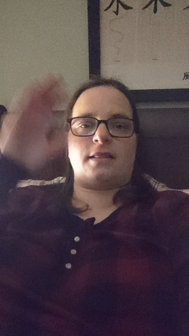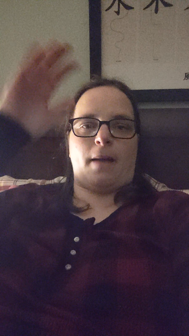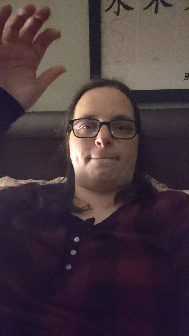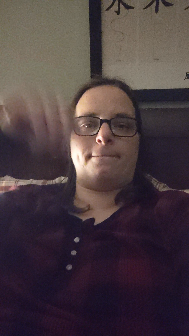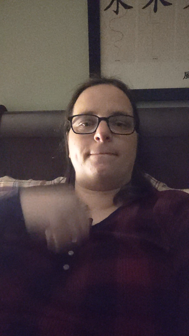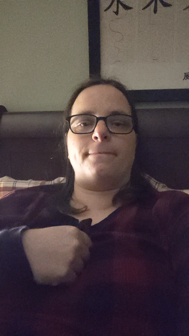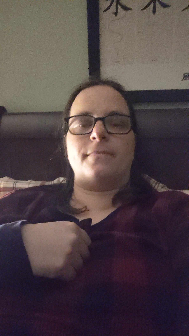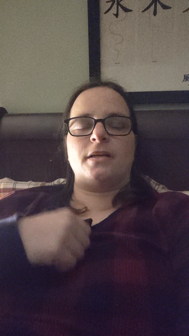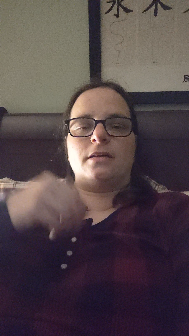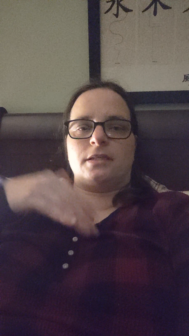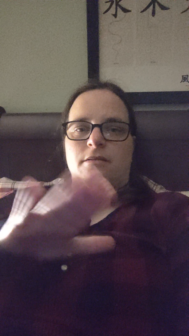enter